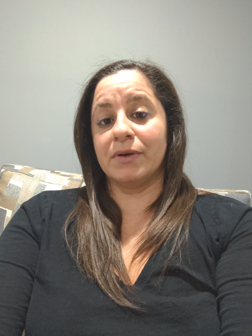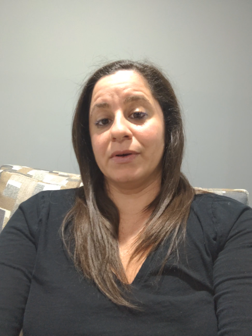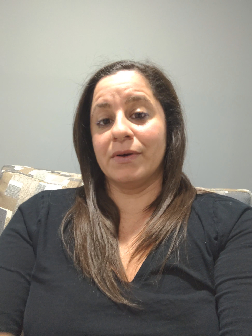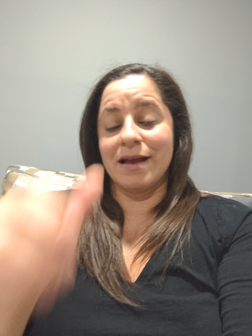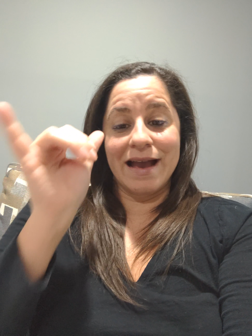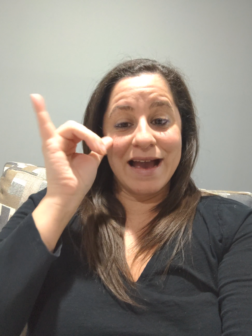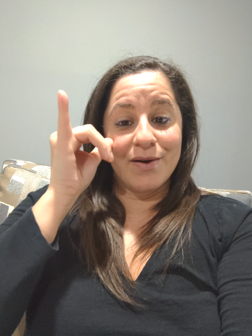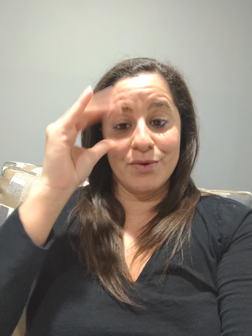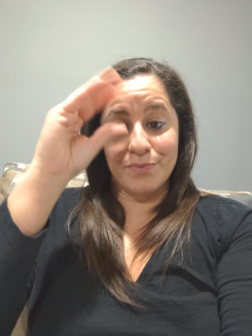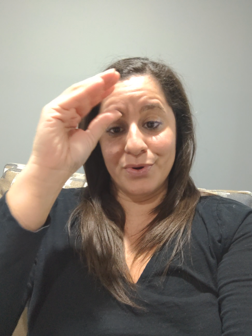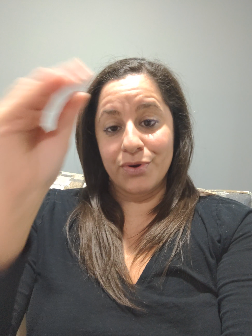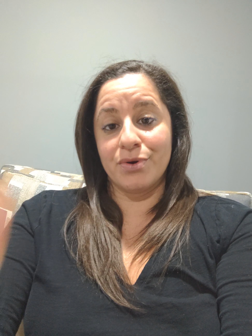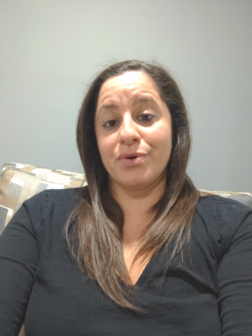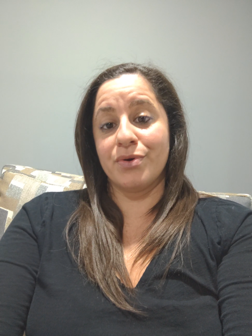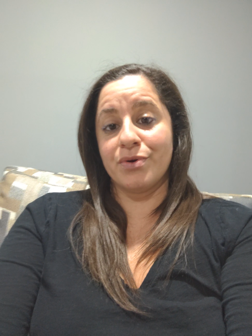cowboy